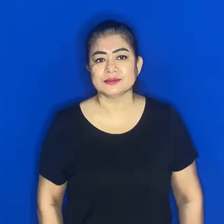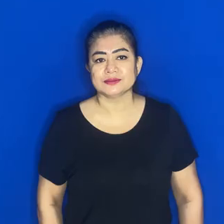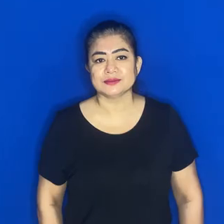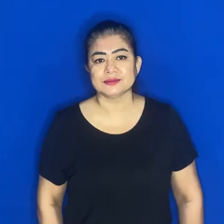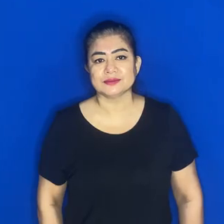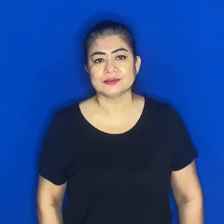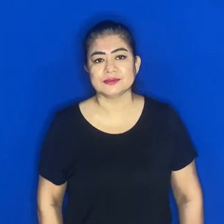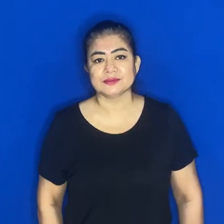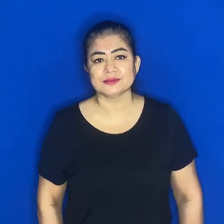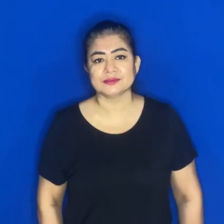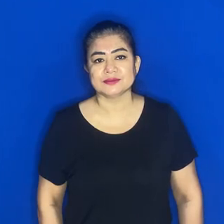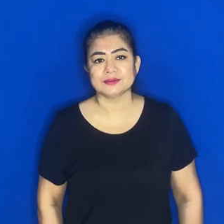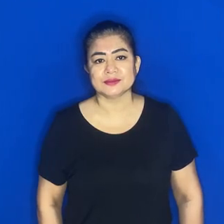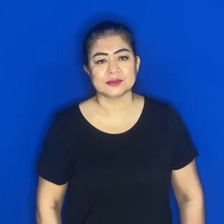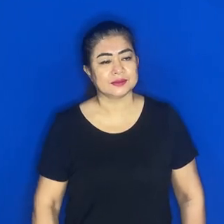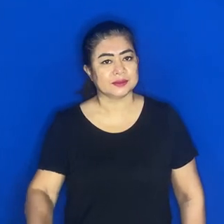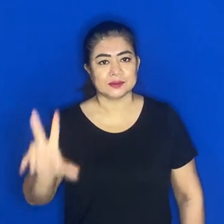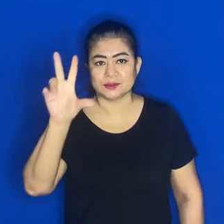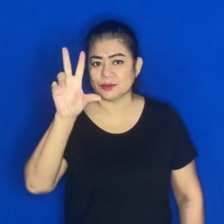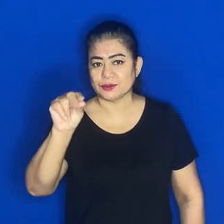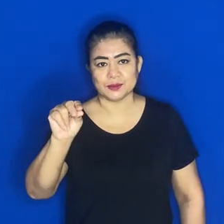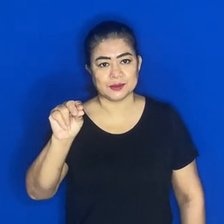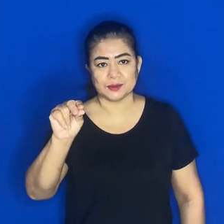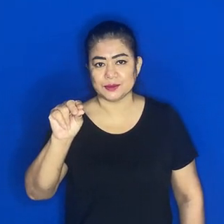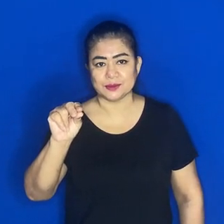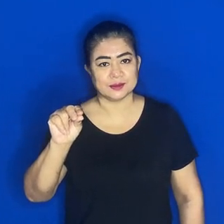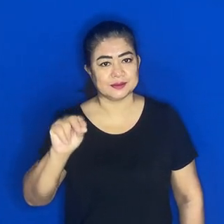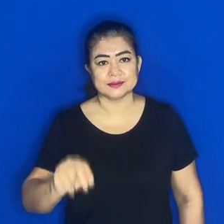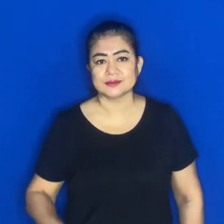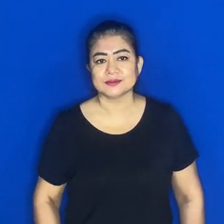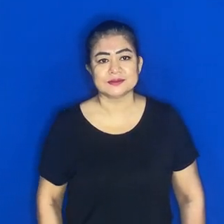no